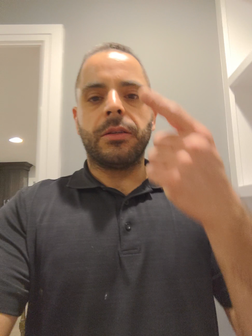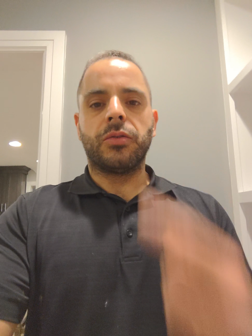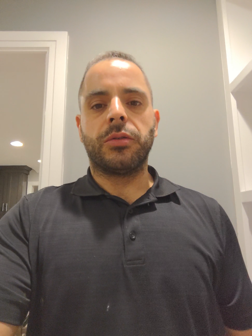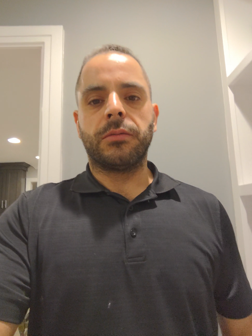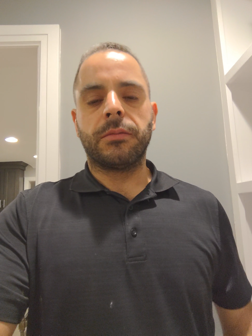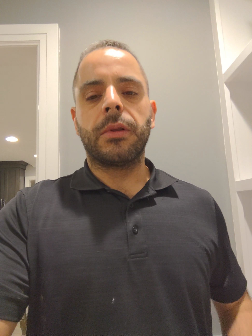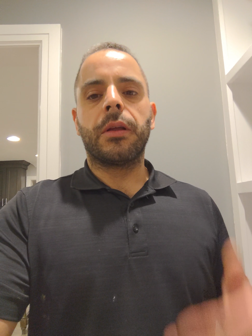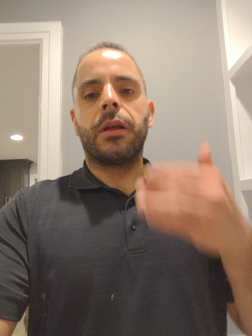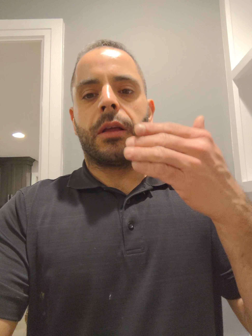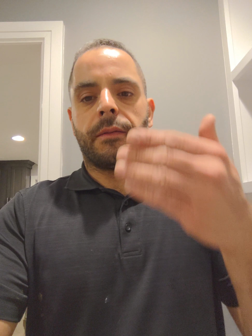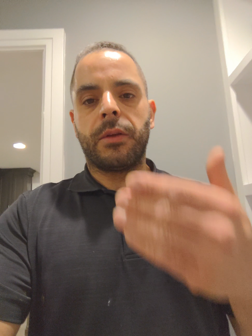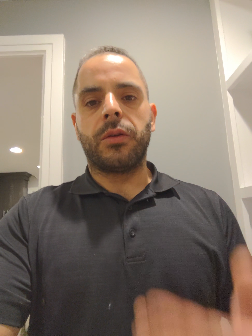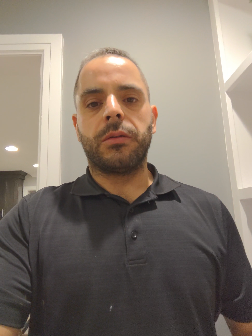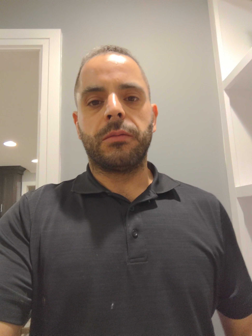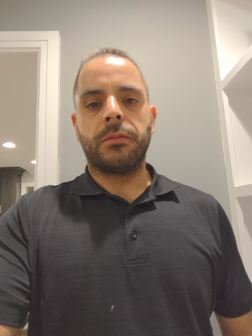after